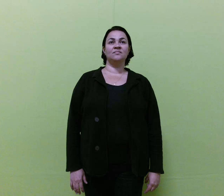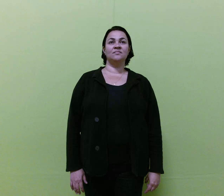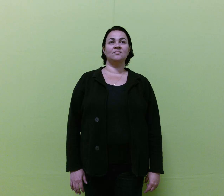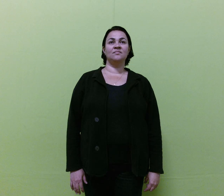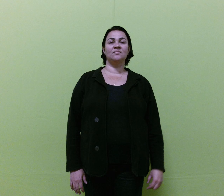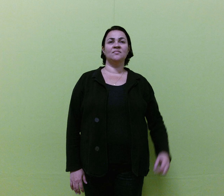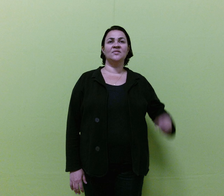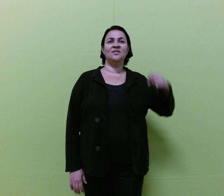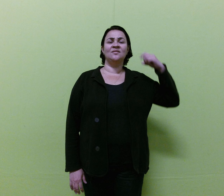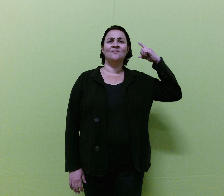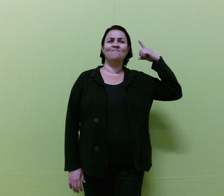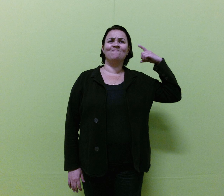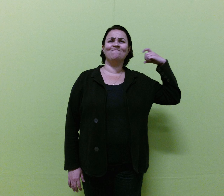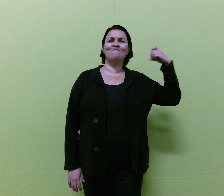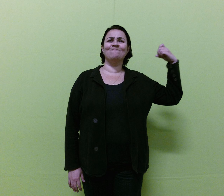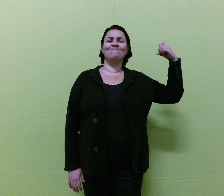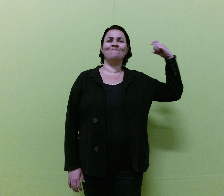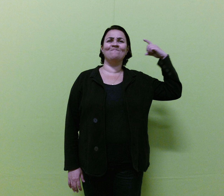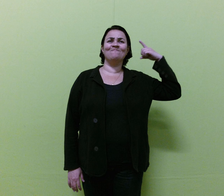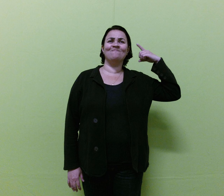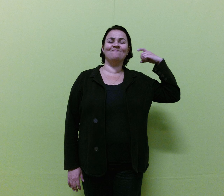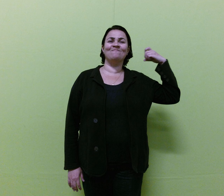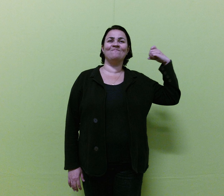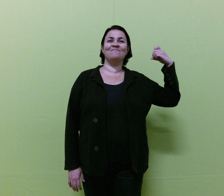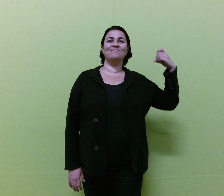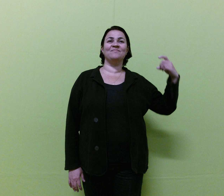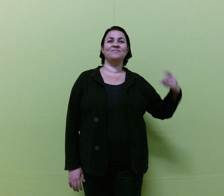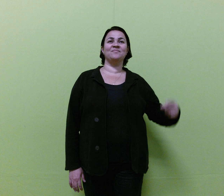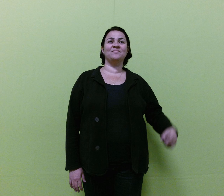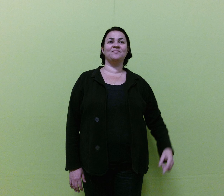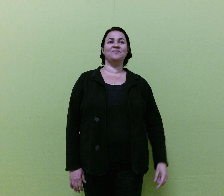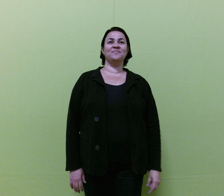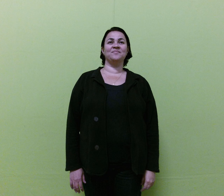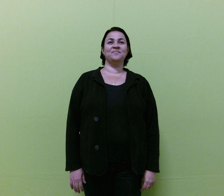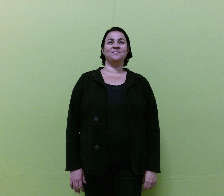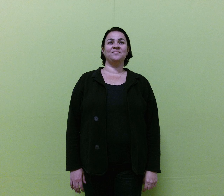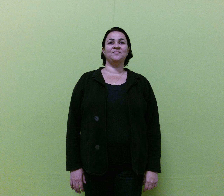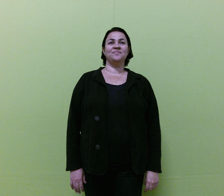barulho